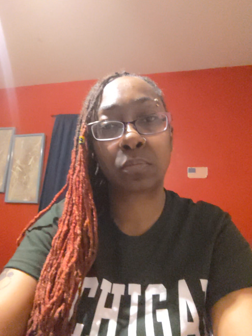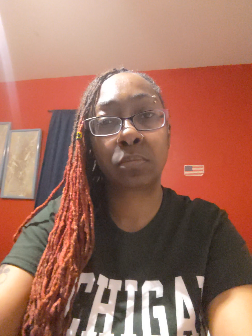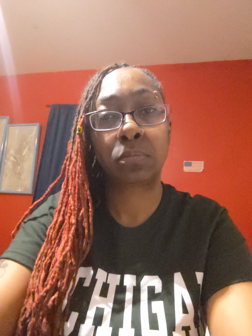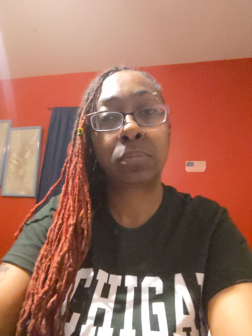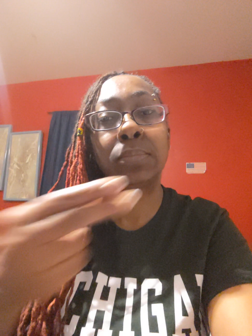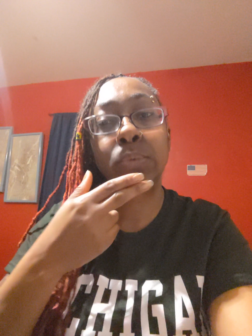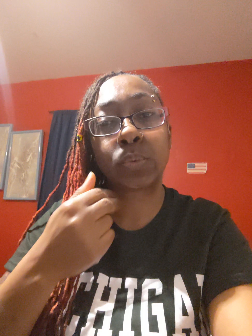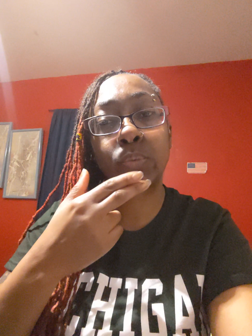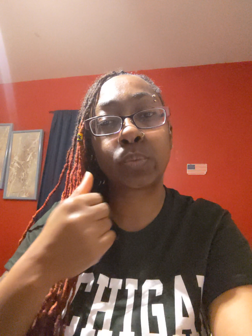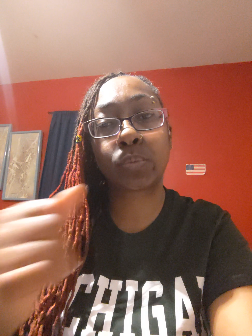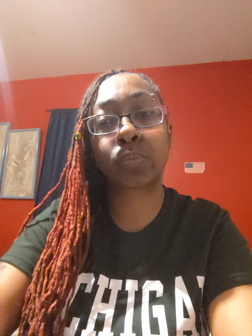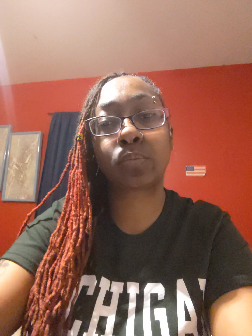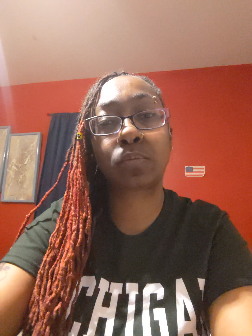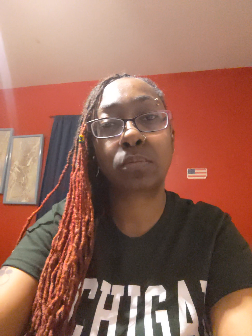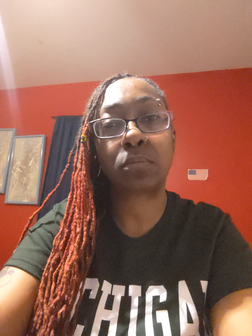cute